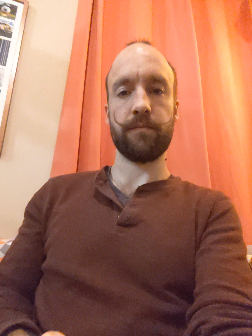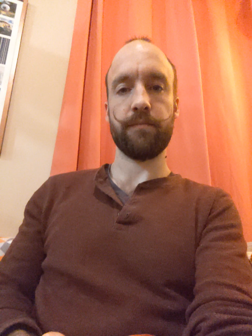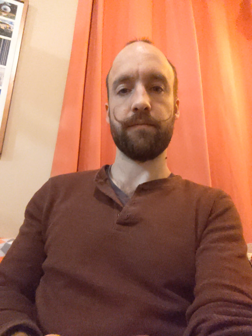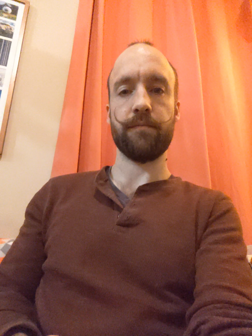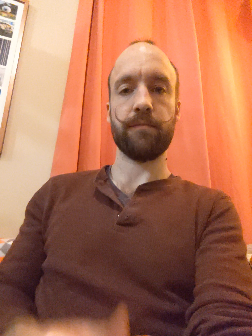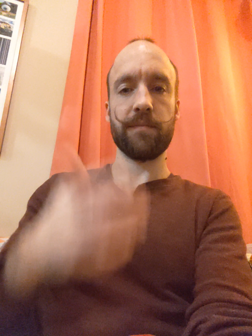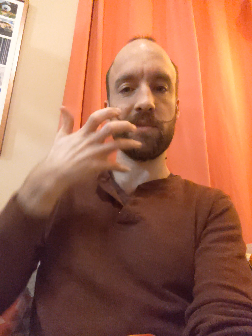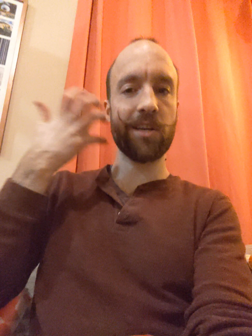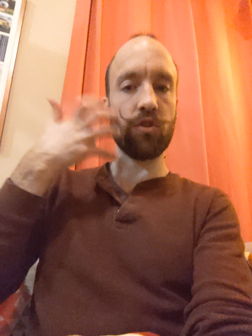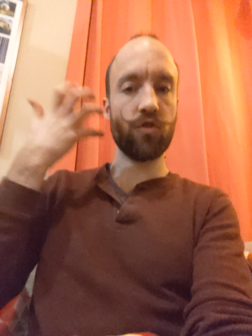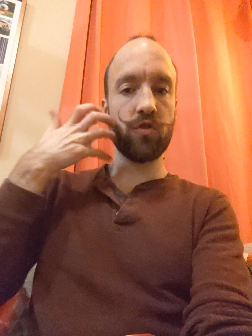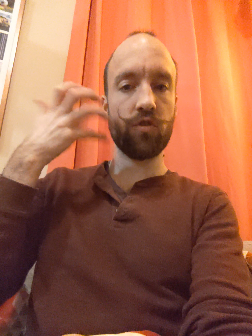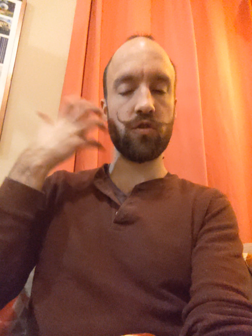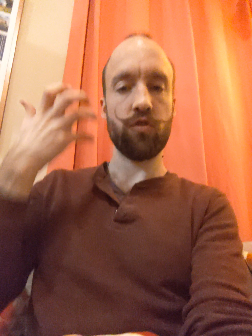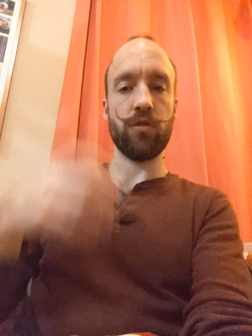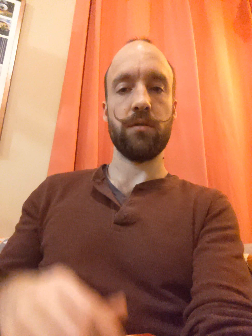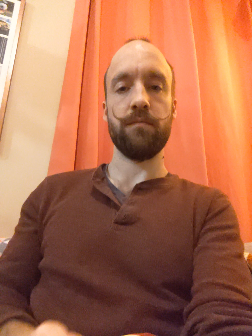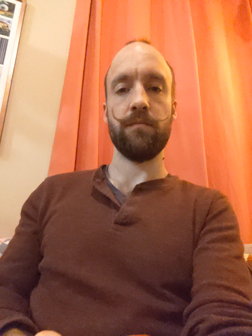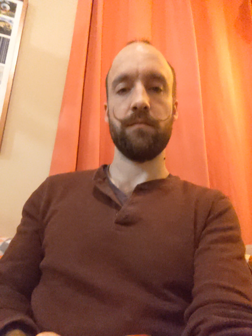tiger